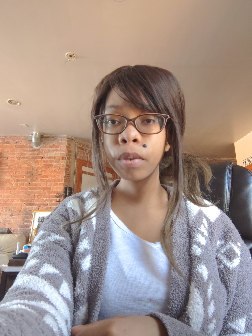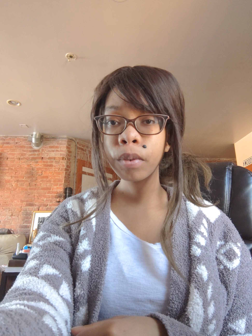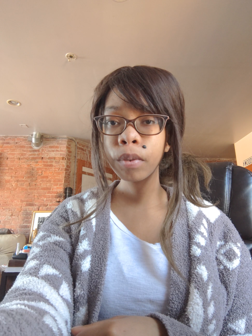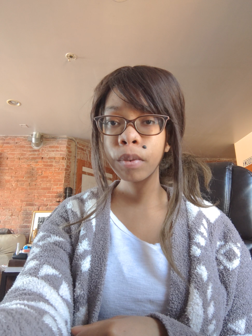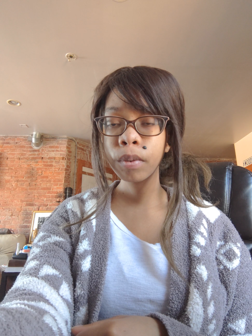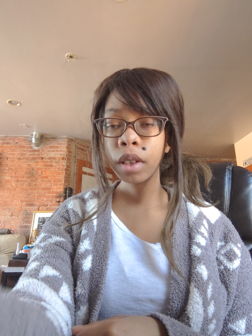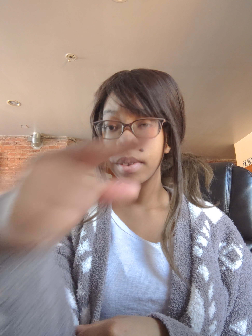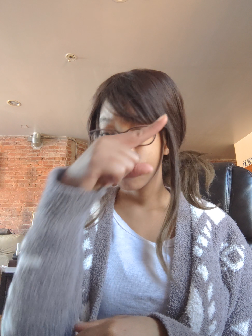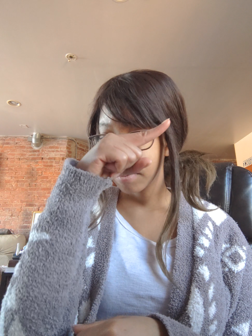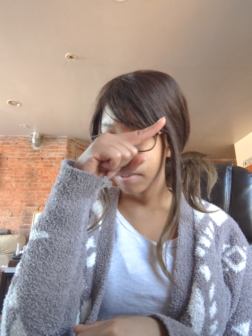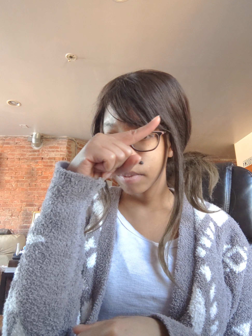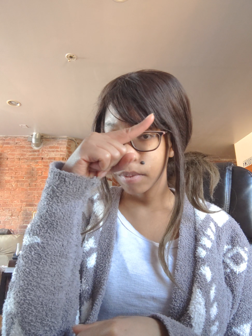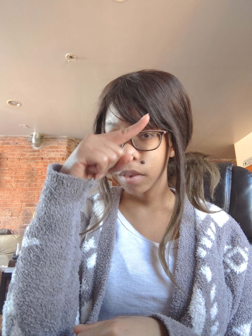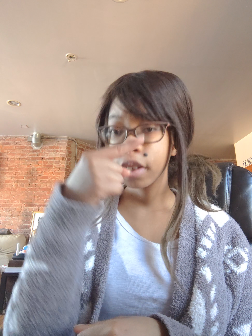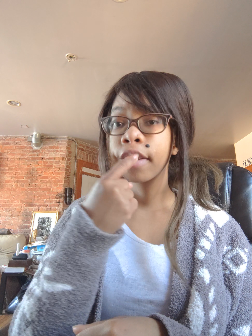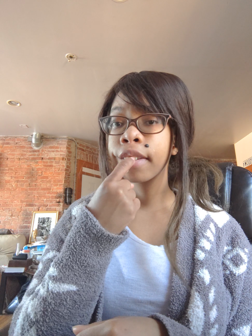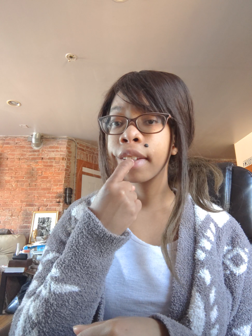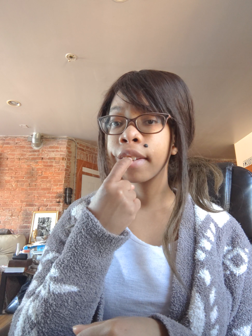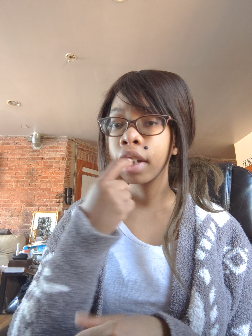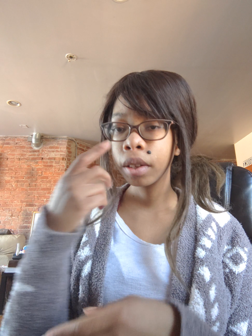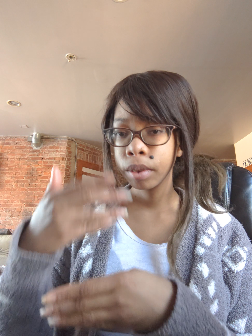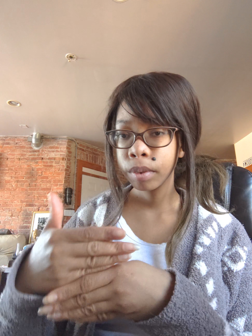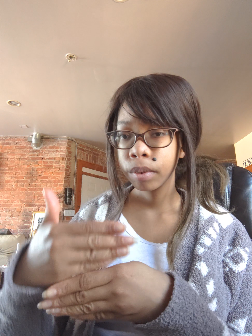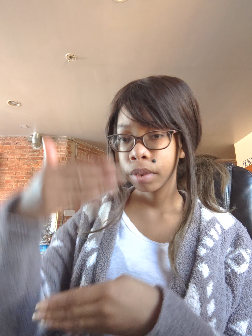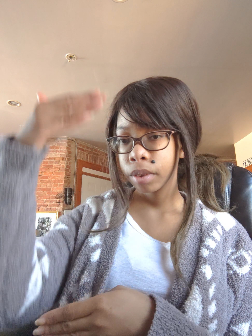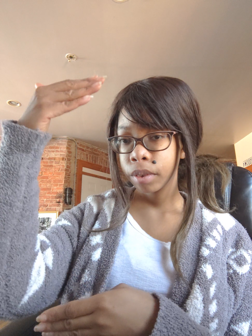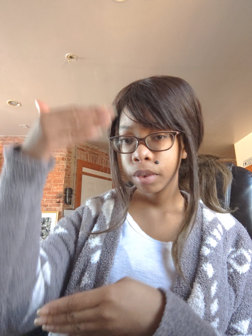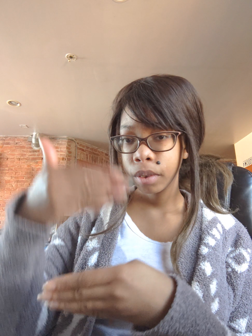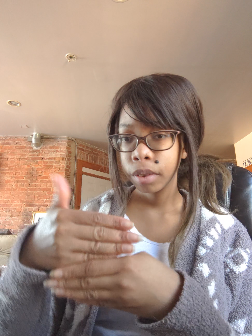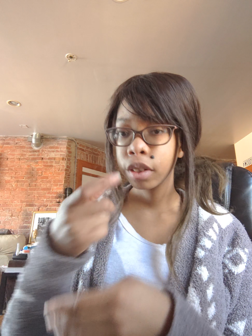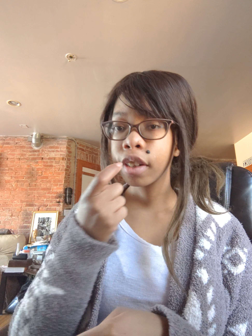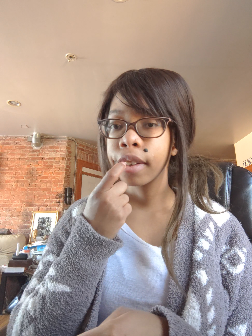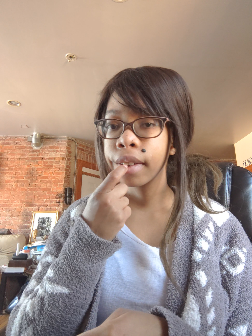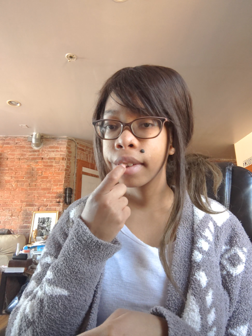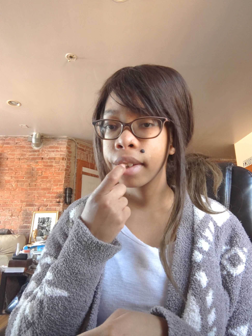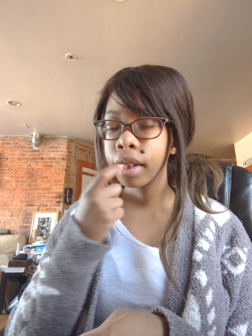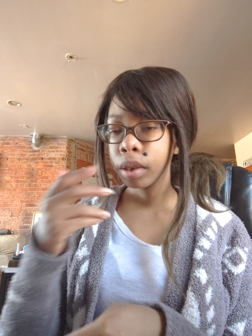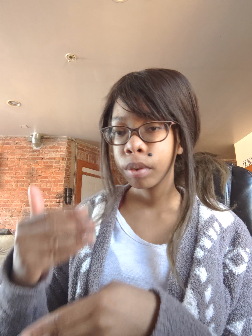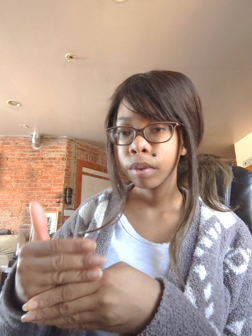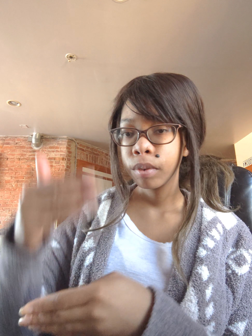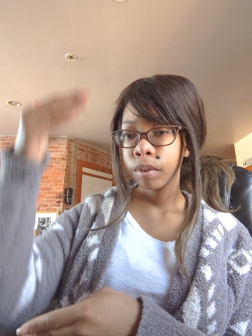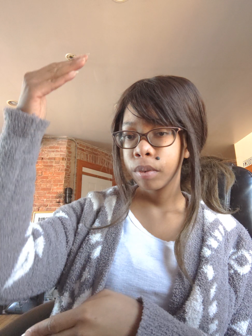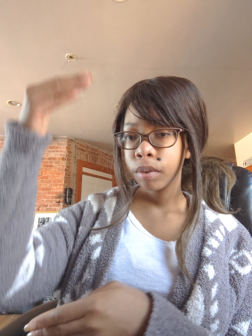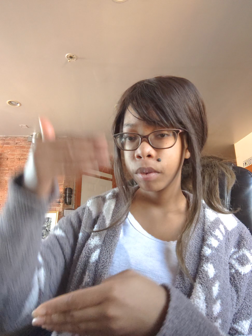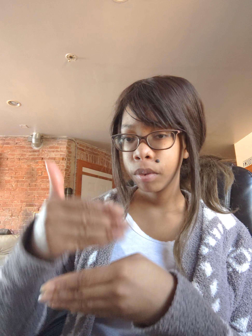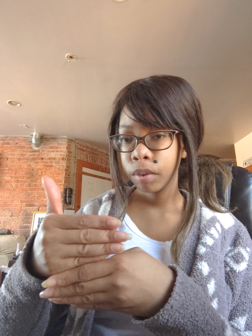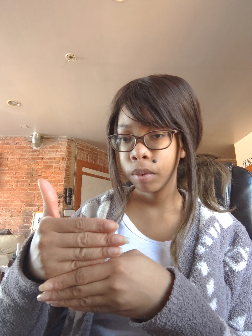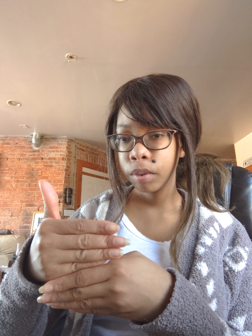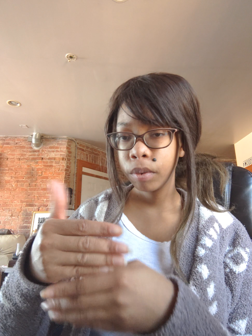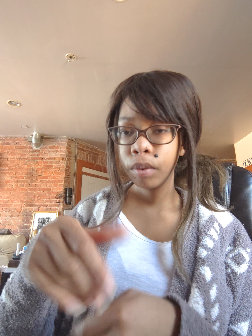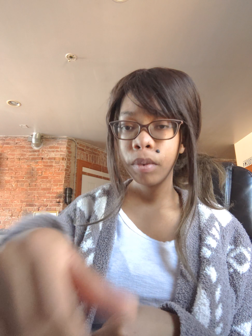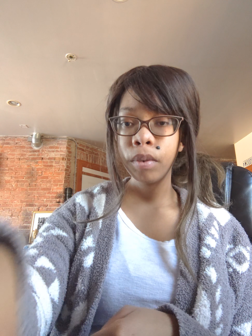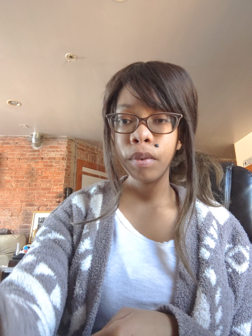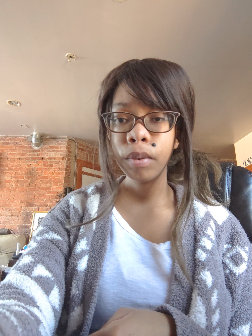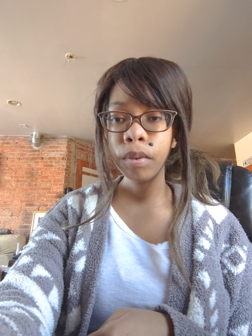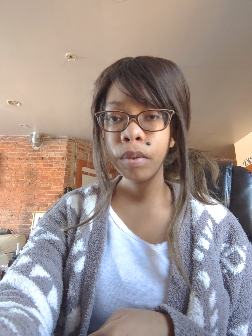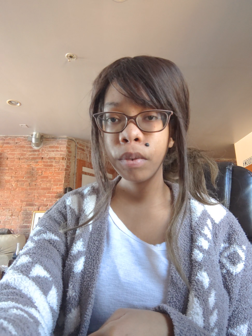window